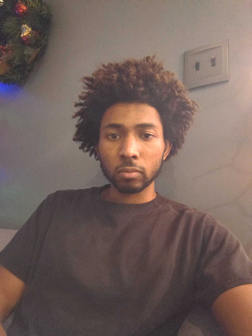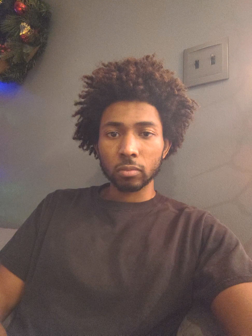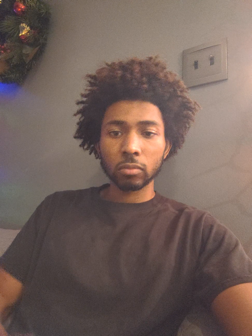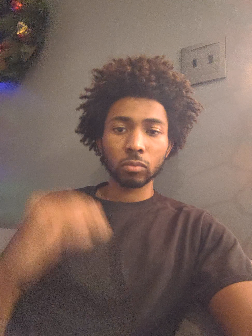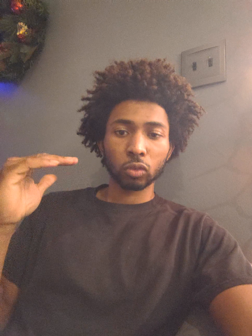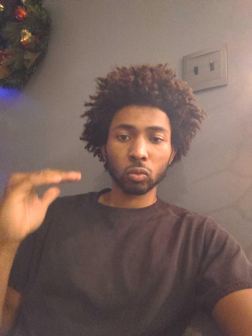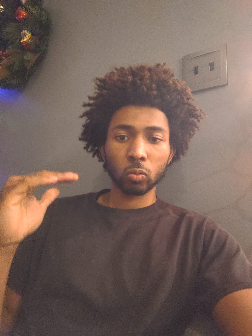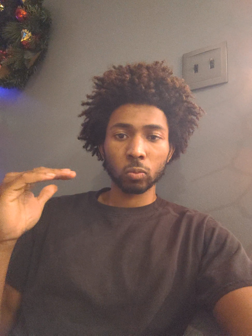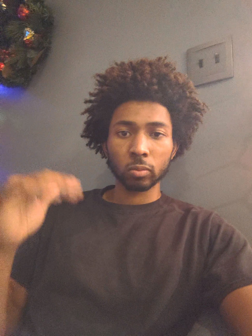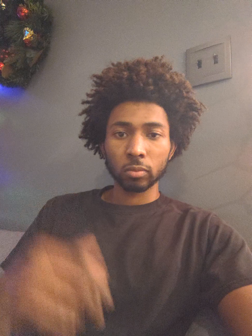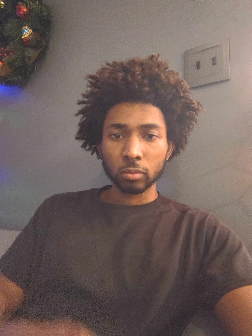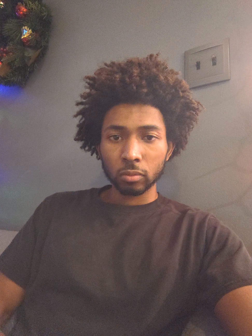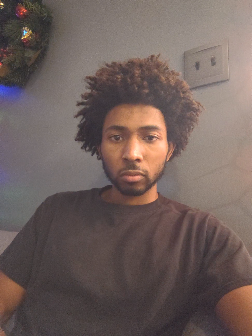child